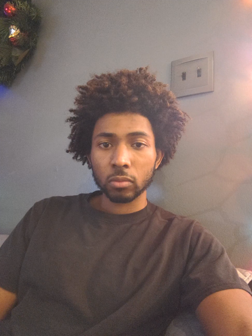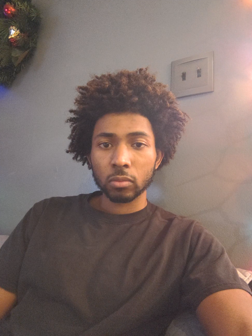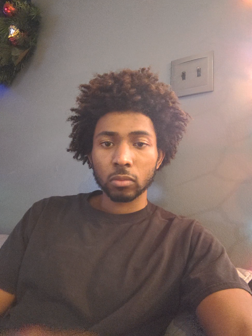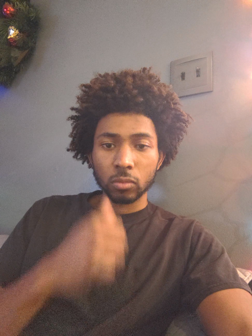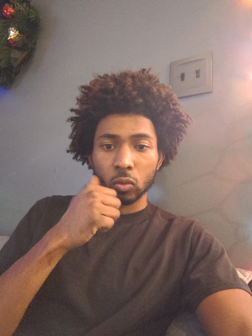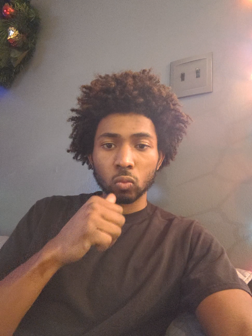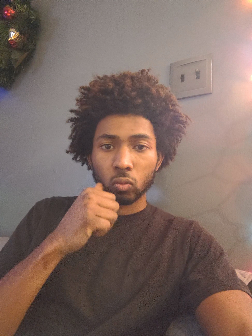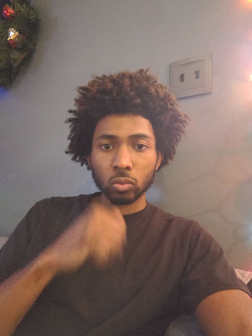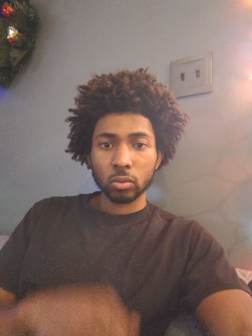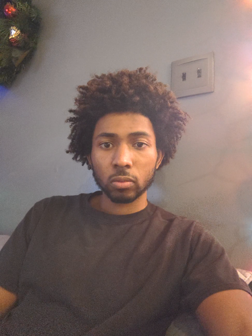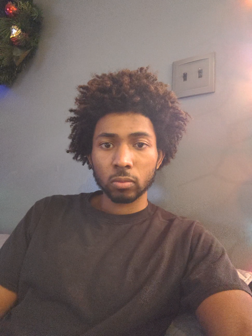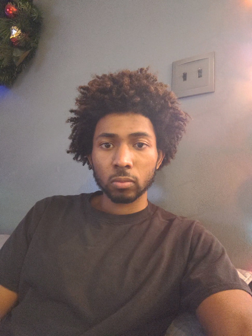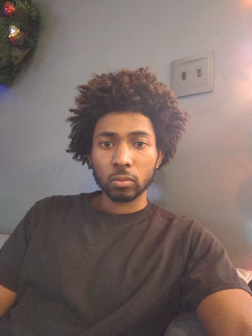girl